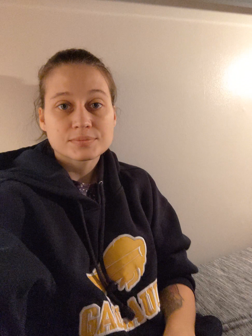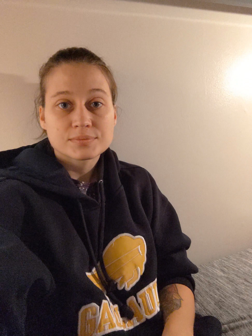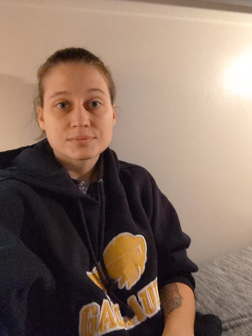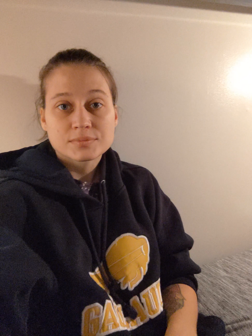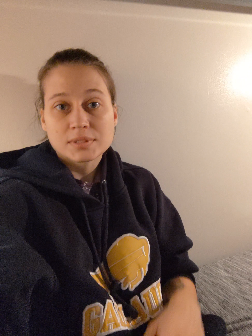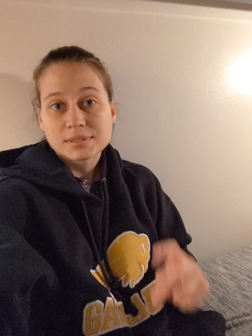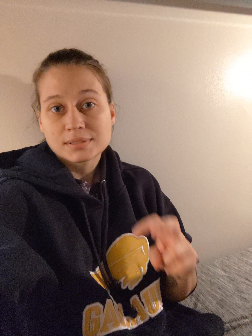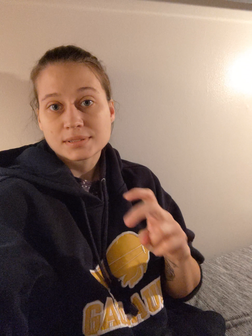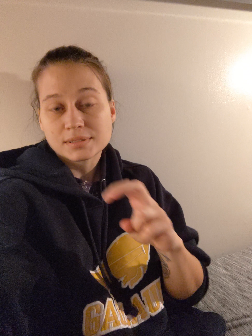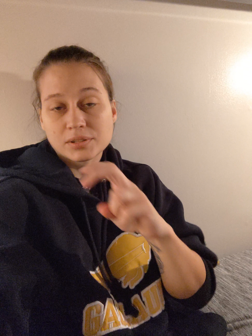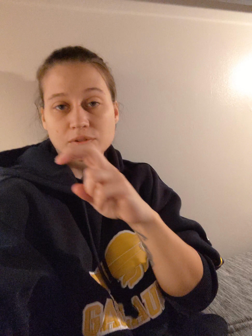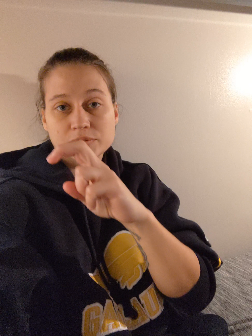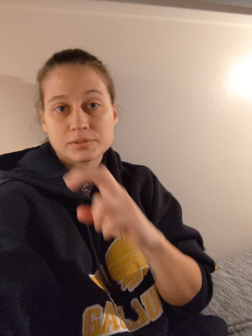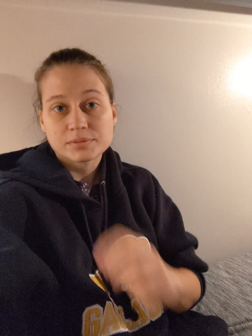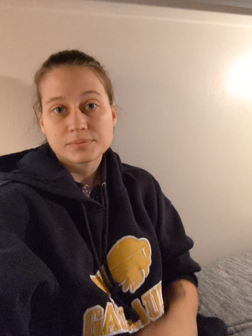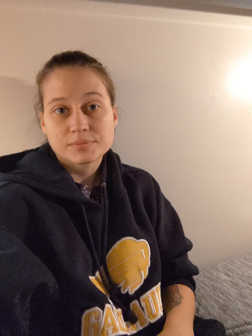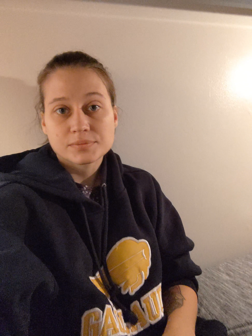stairs